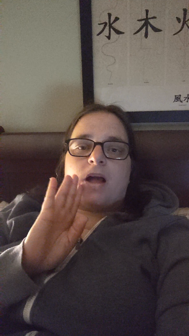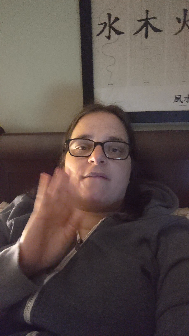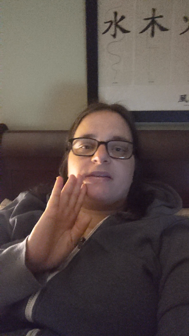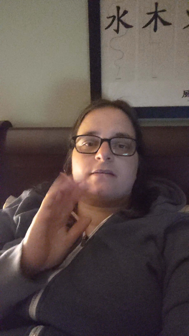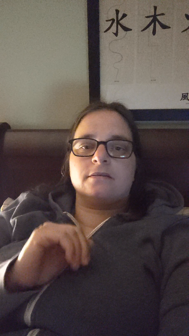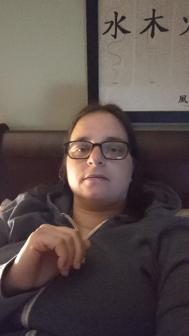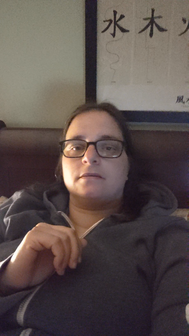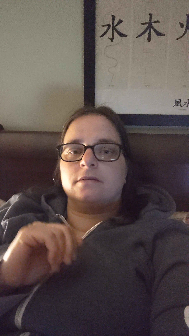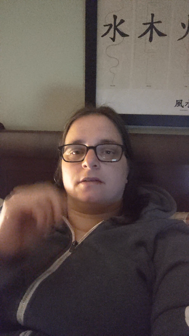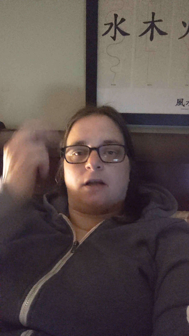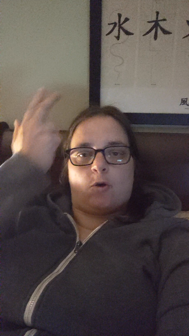rabbit